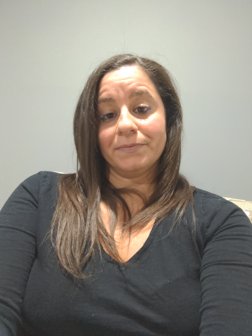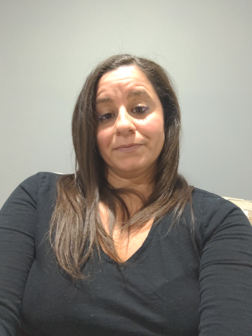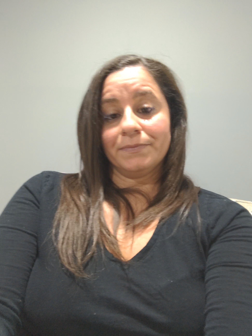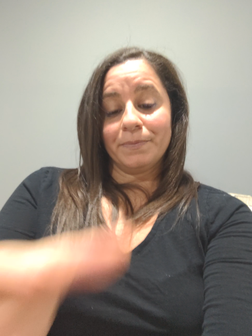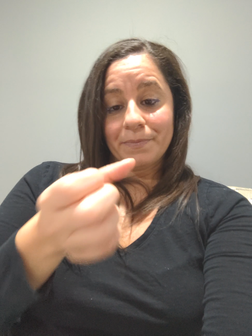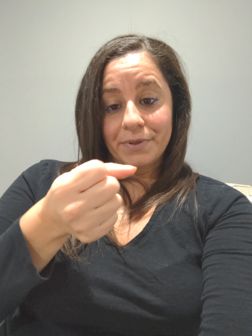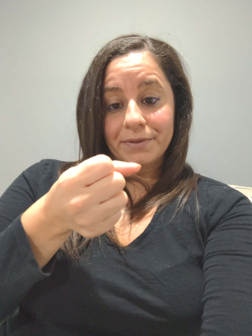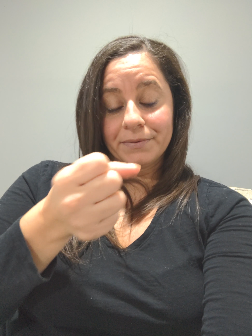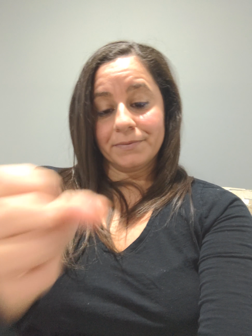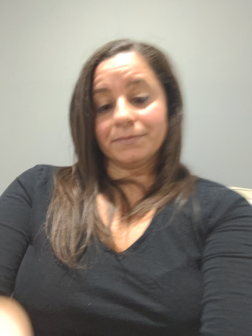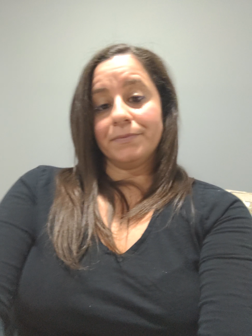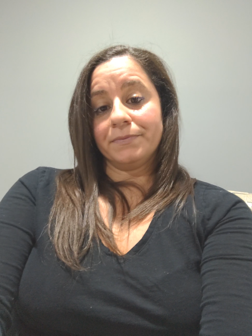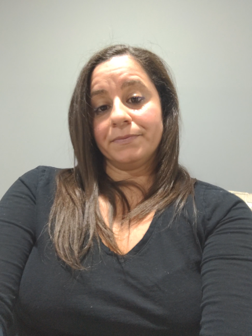milk